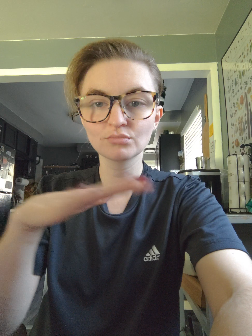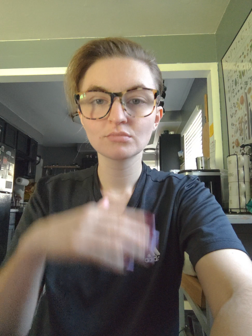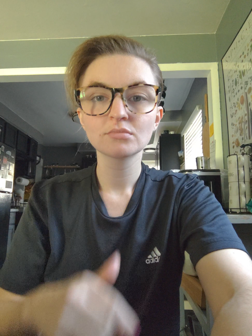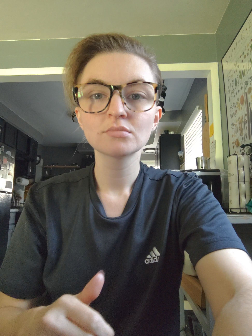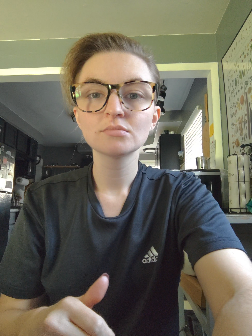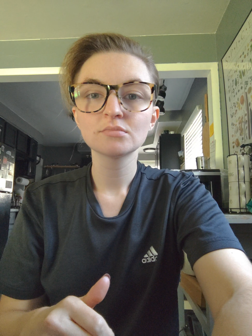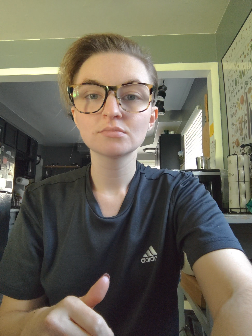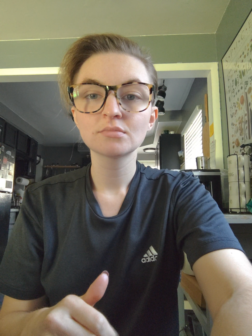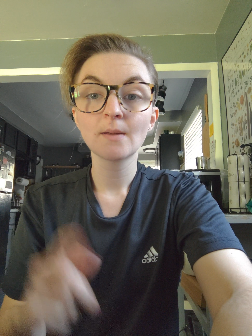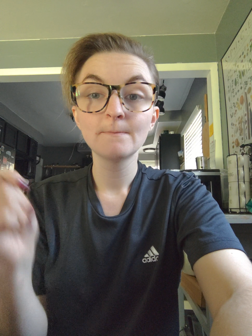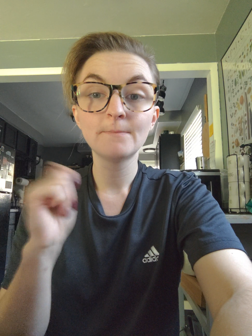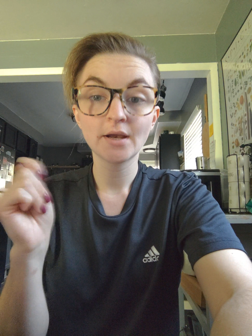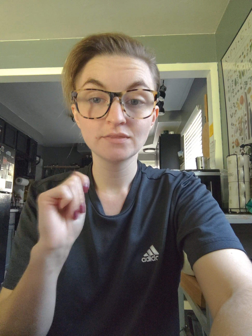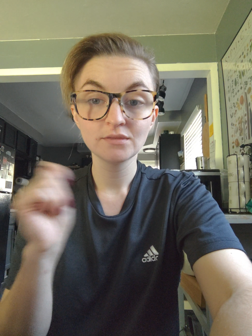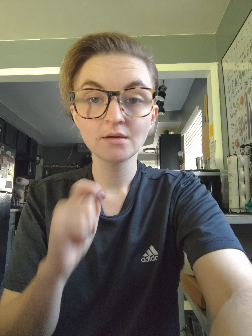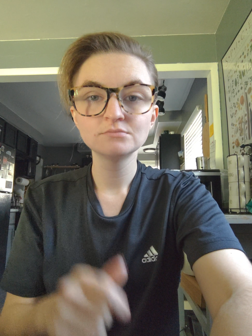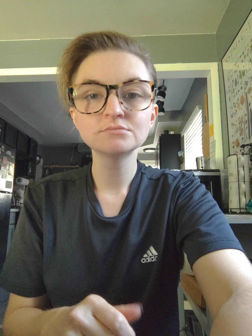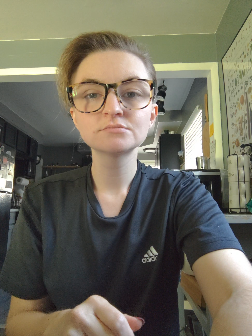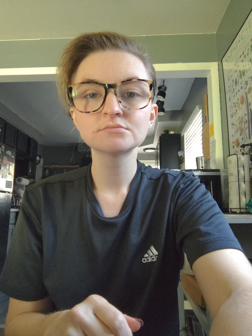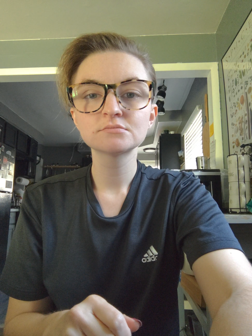bathroom